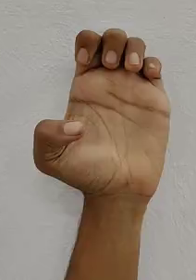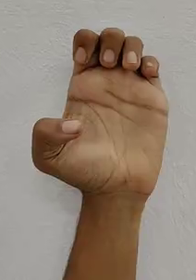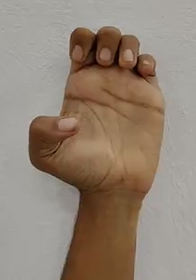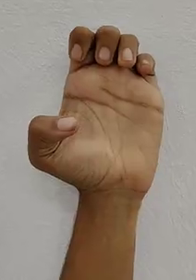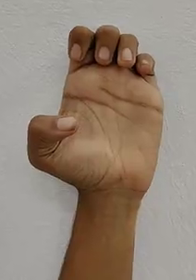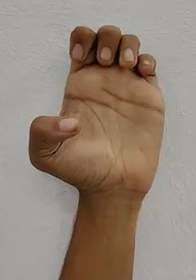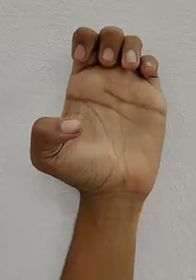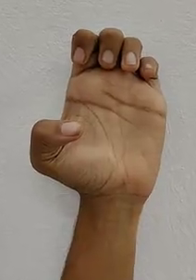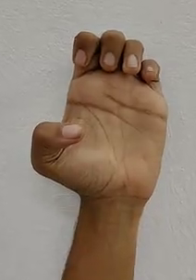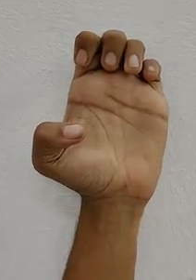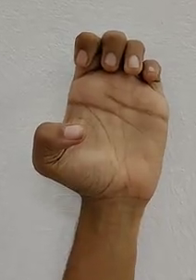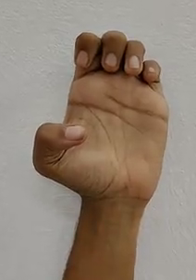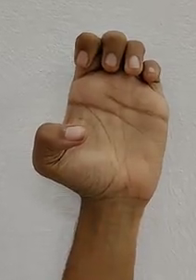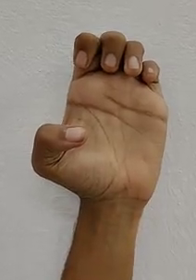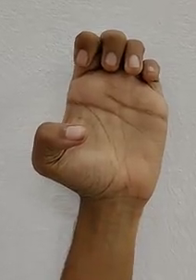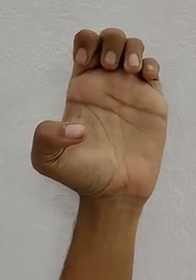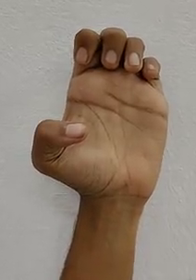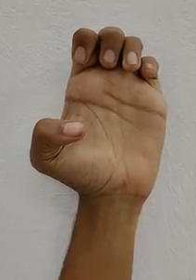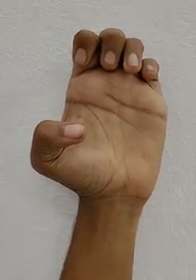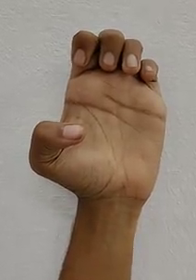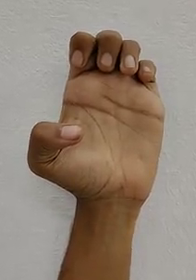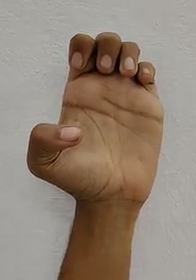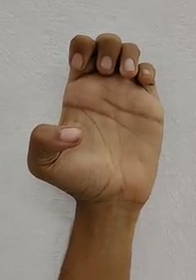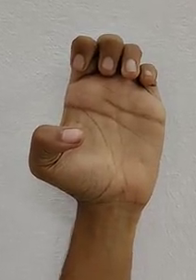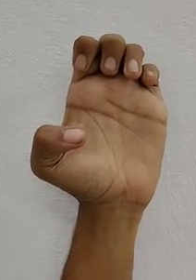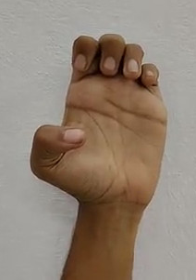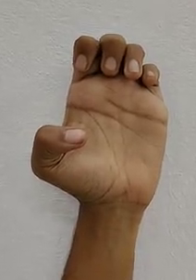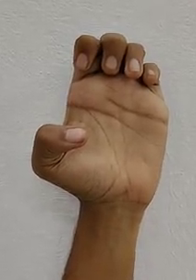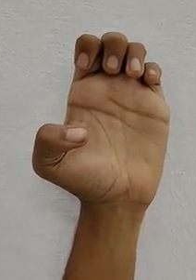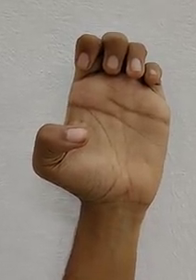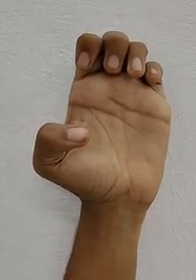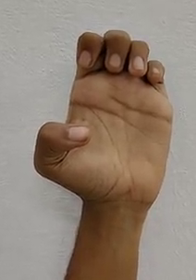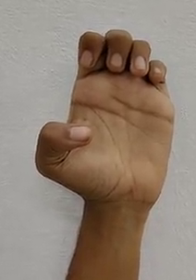ഇ